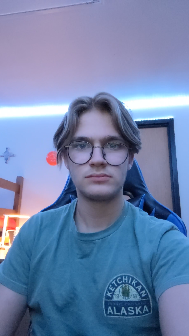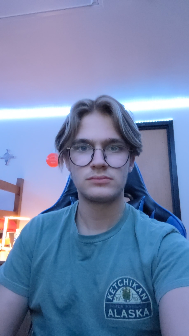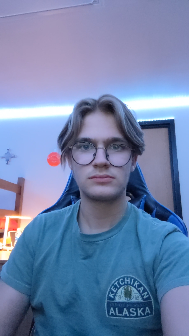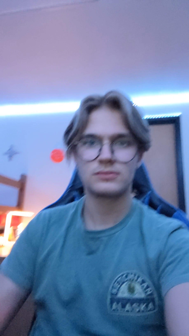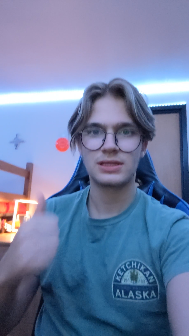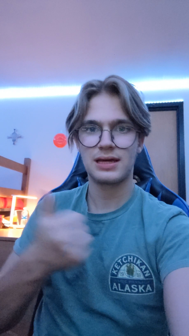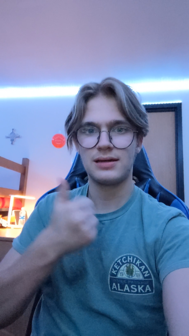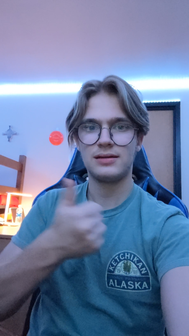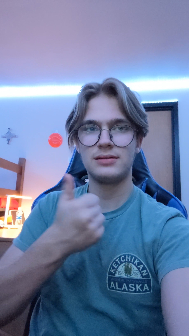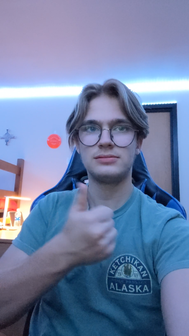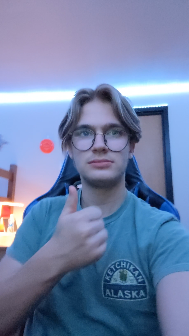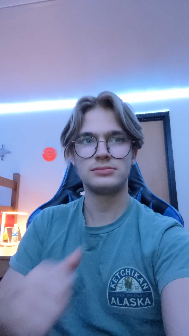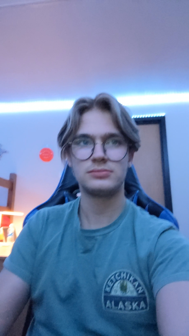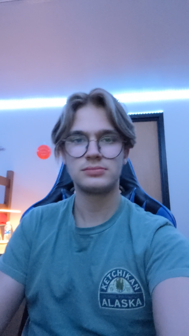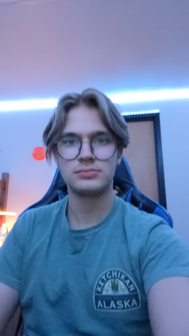chase